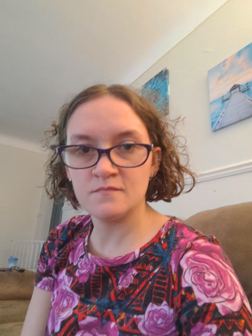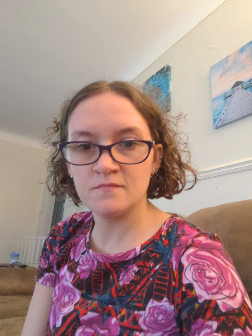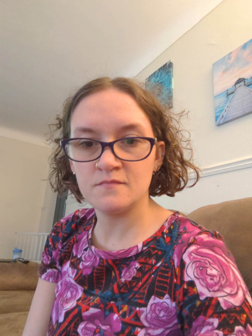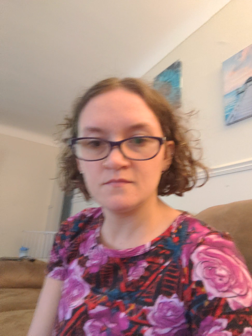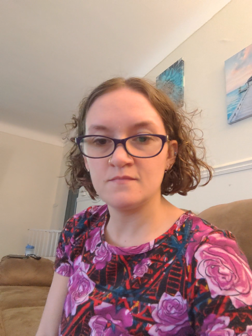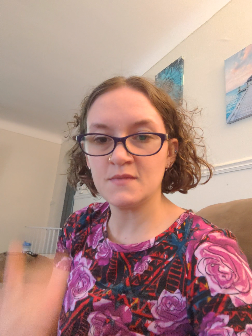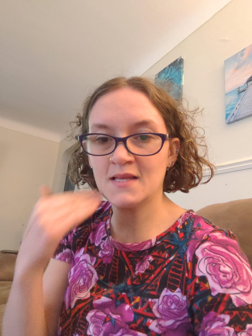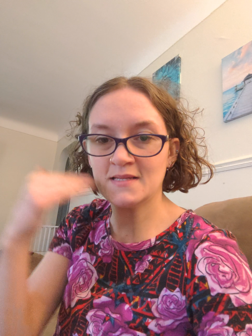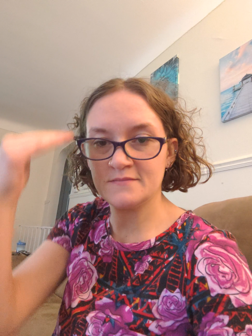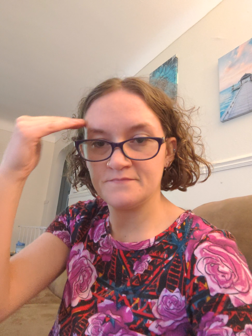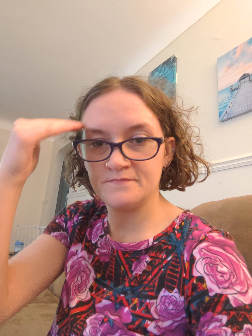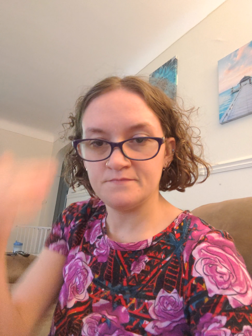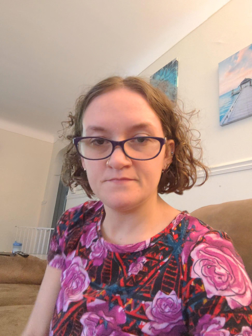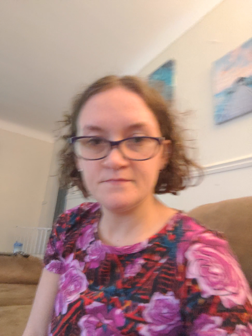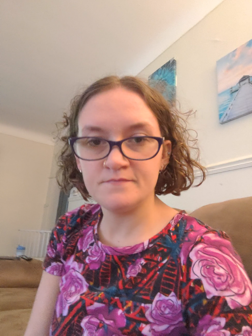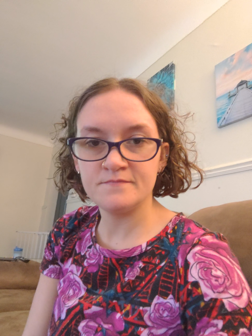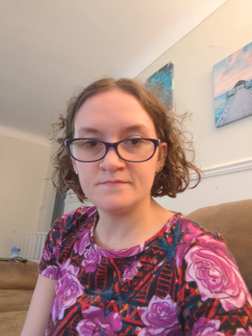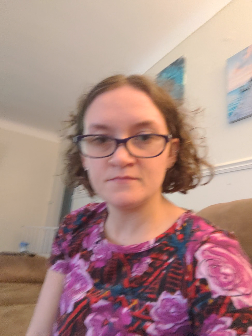head